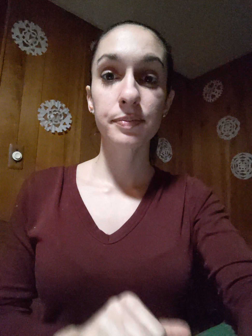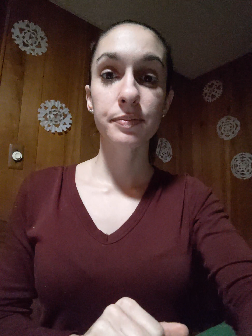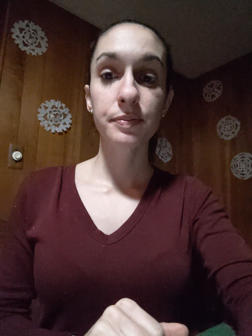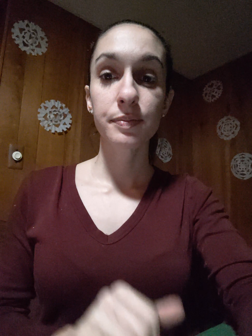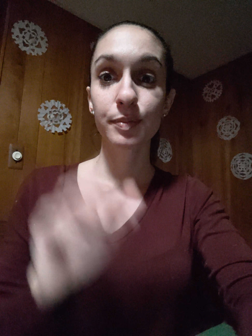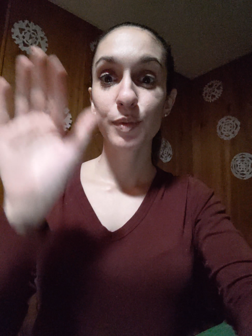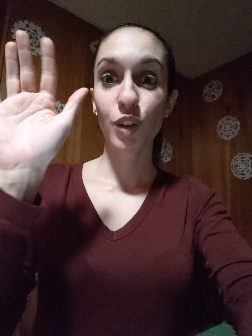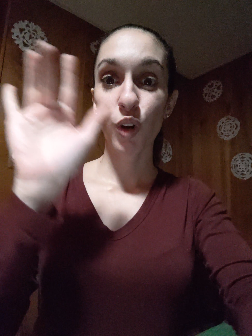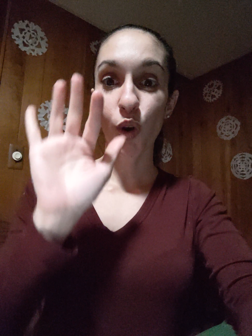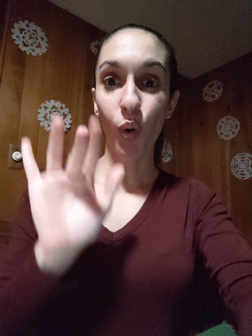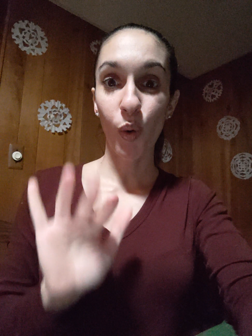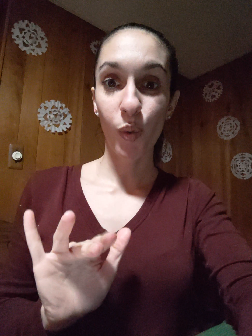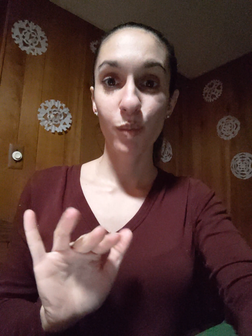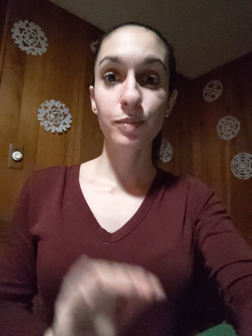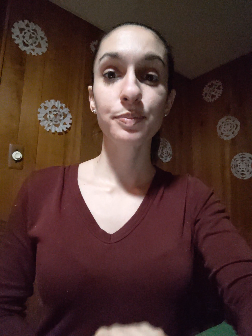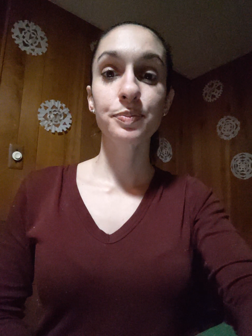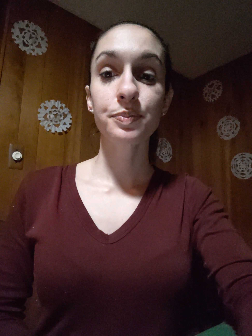snow